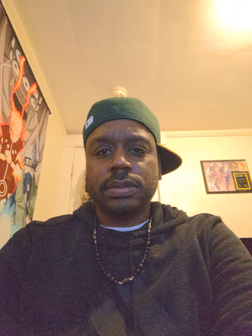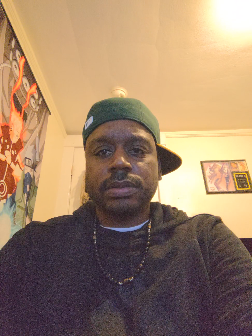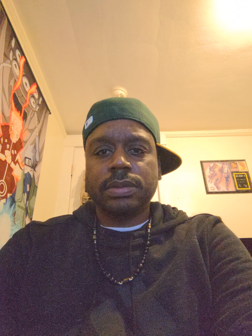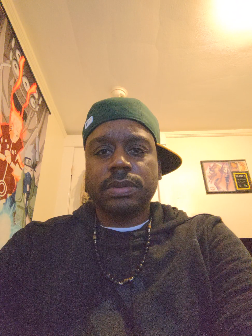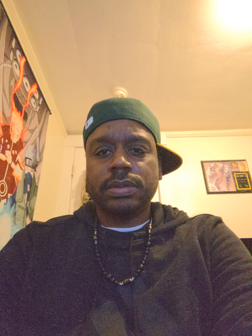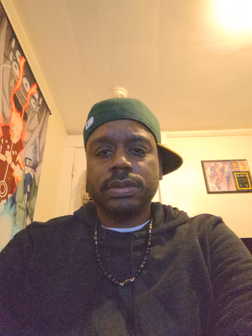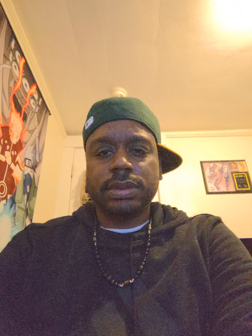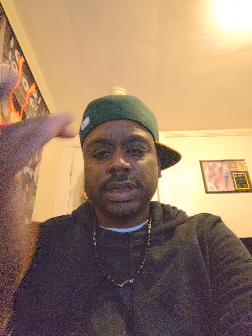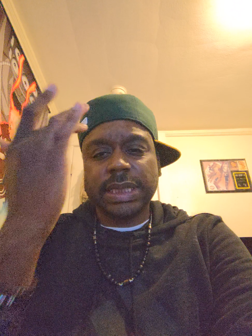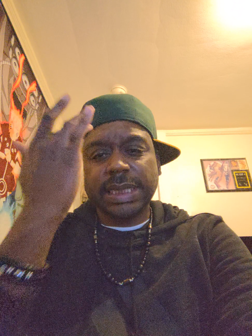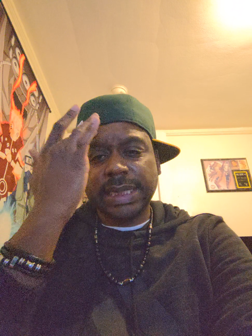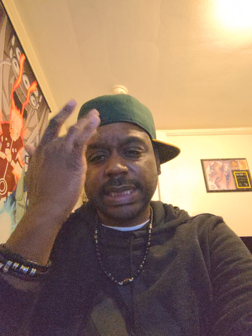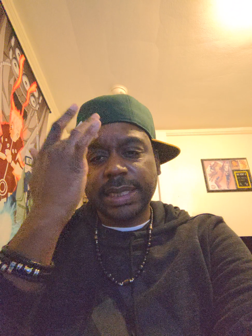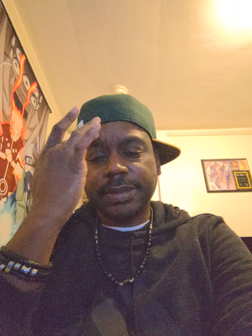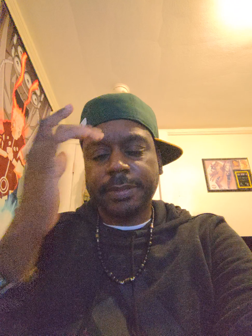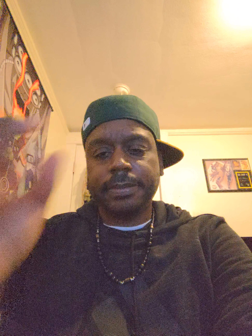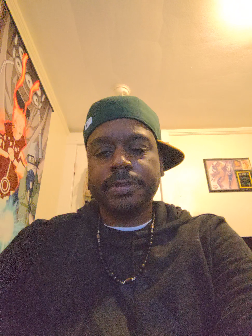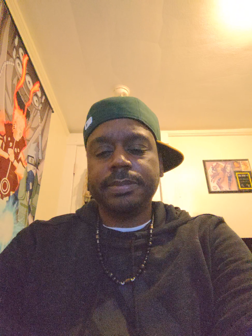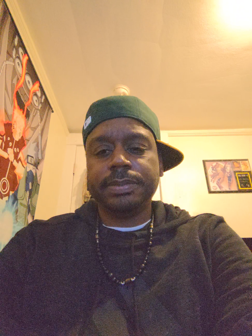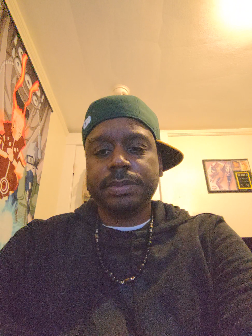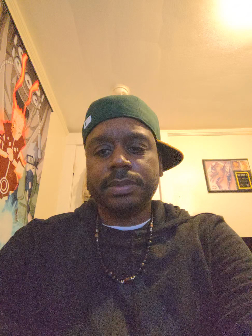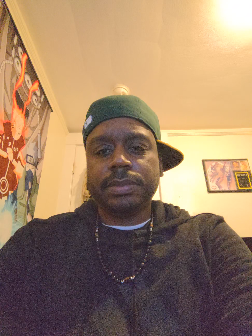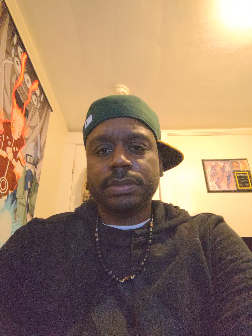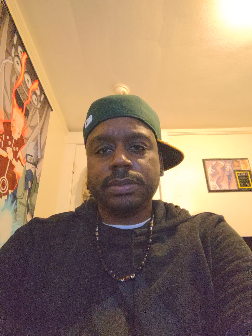sick